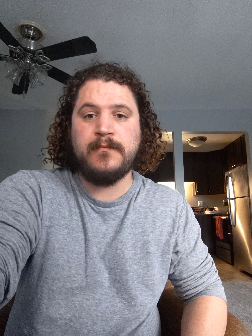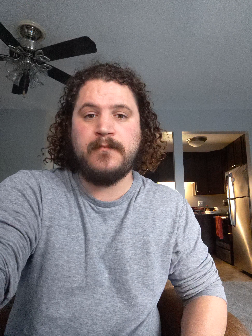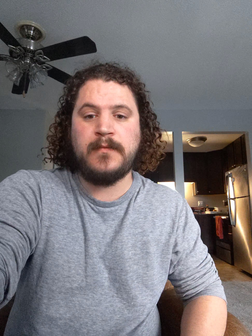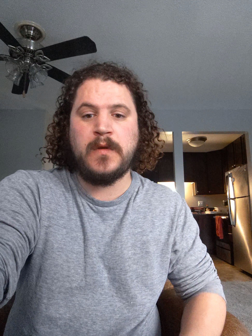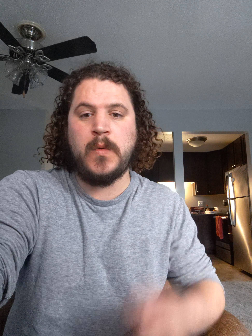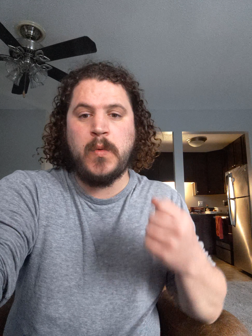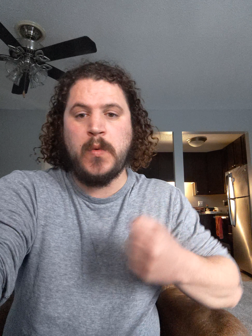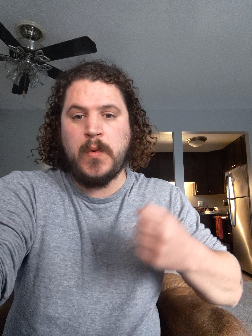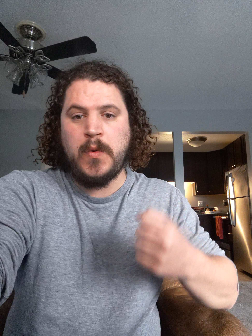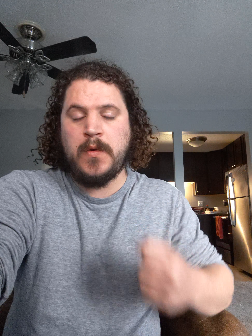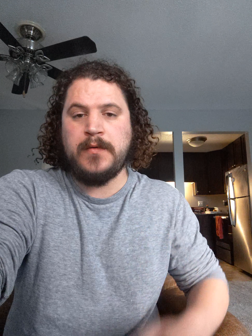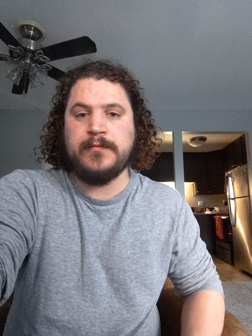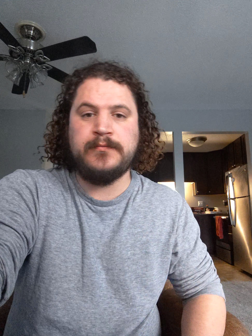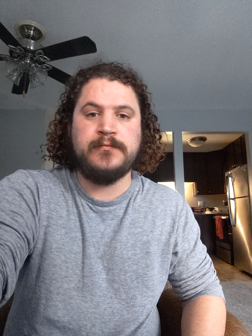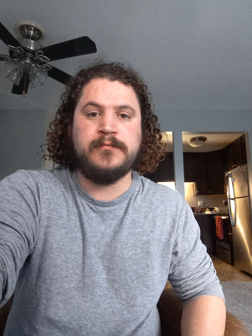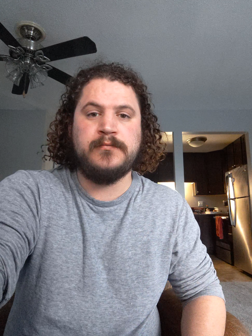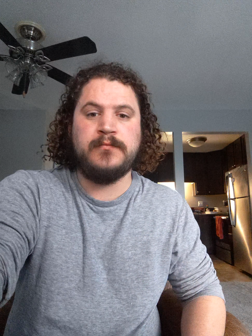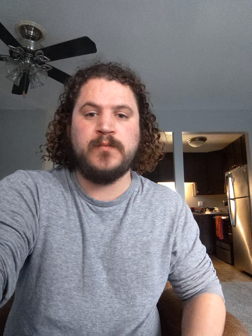car